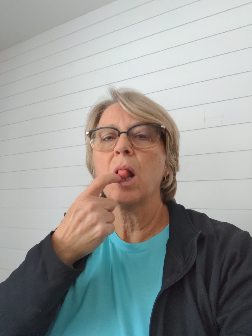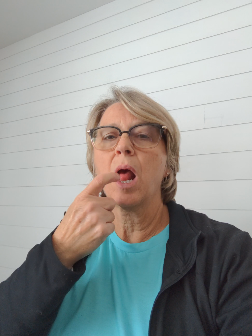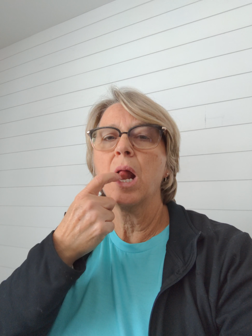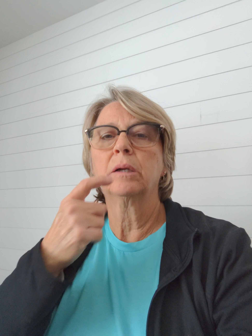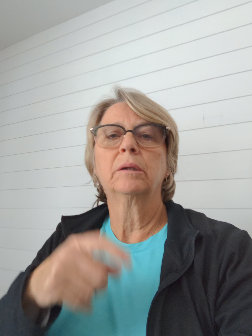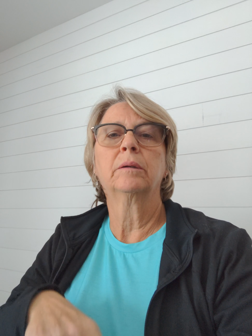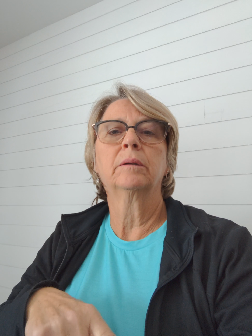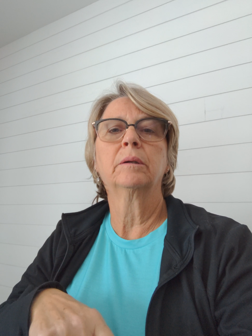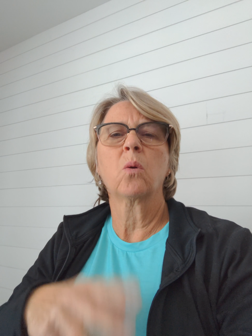tongue